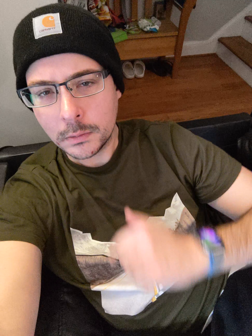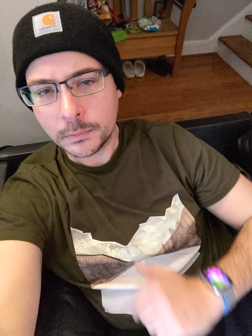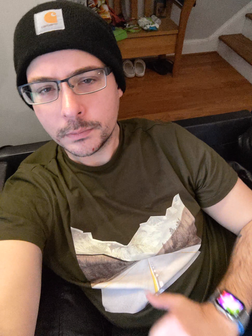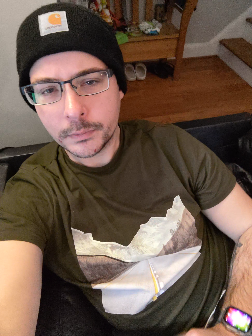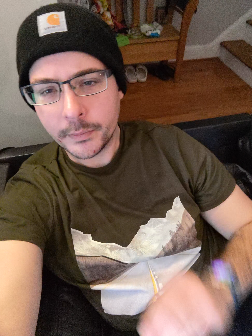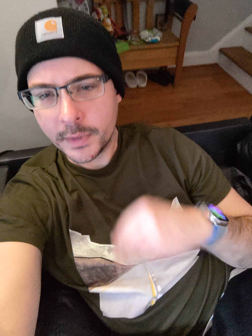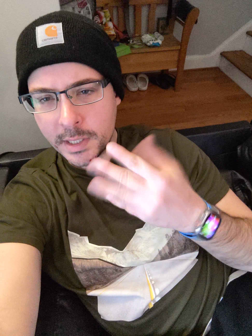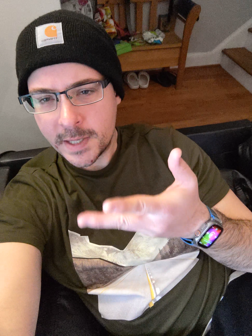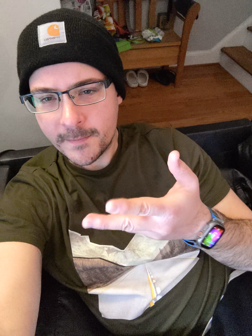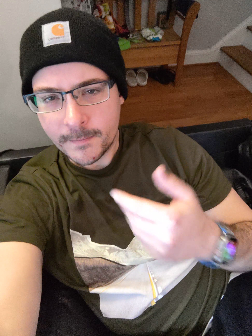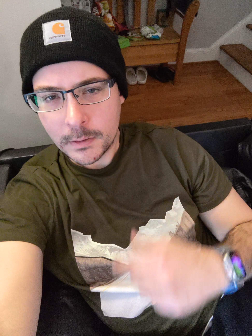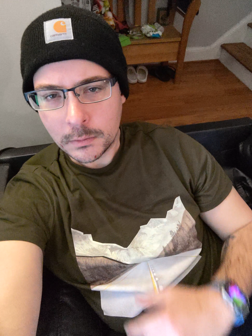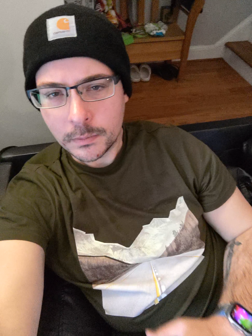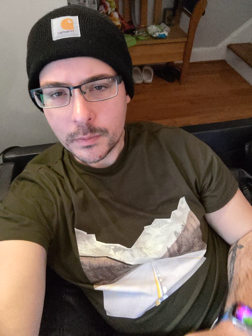give